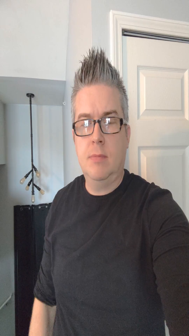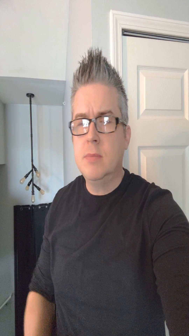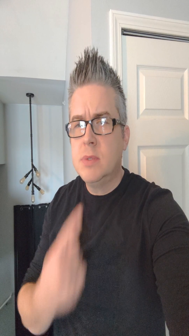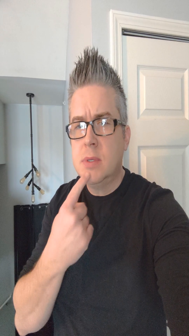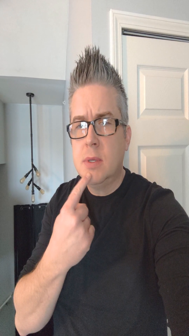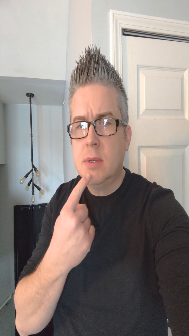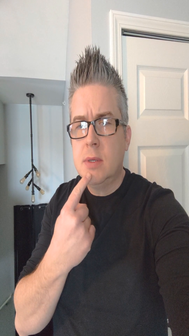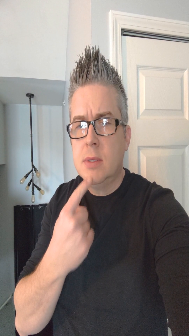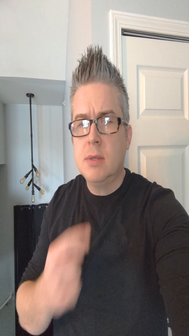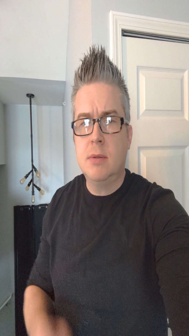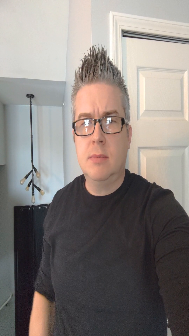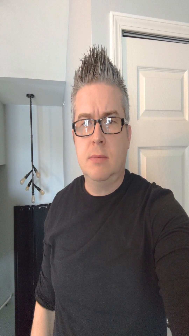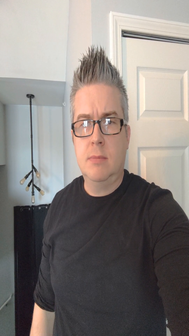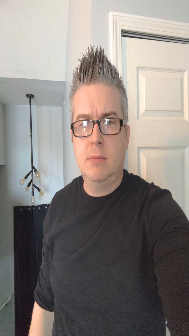say